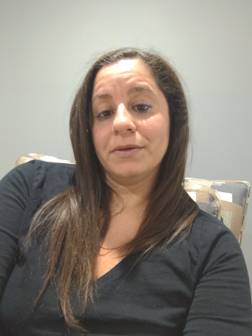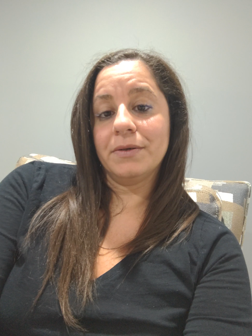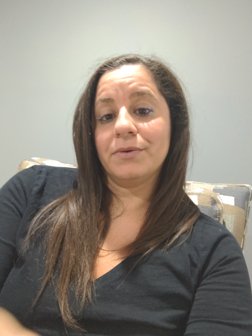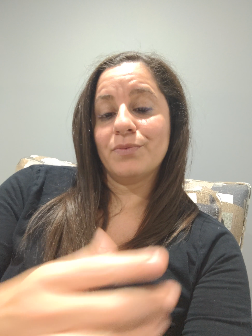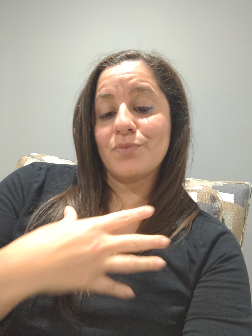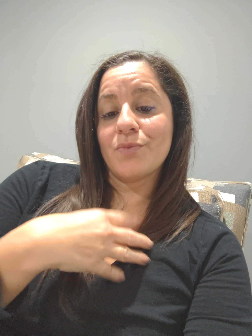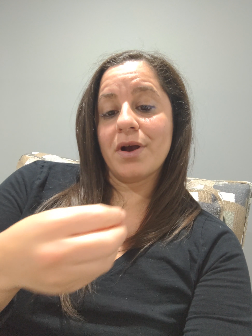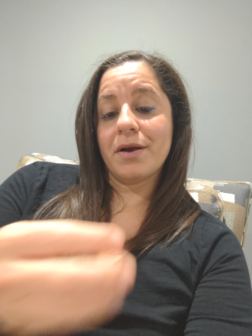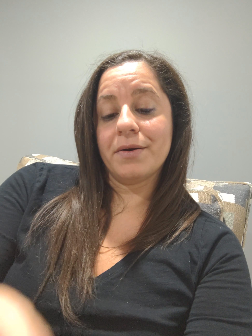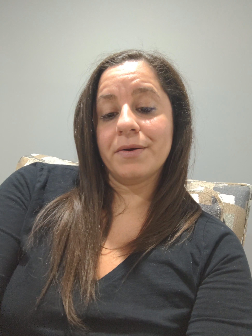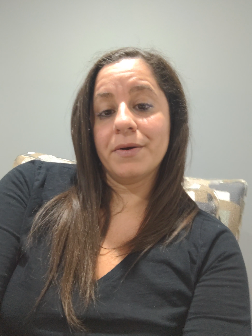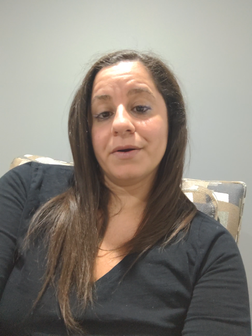white